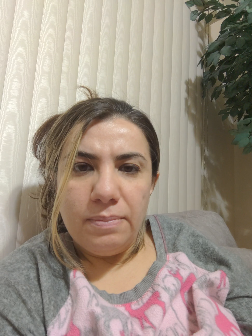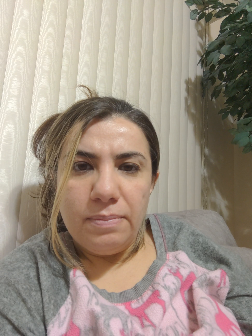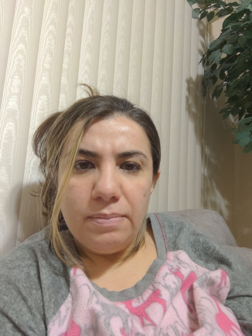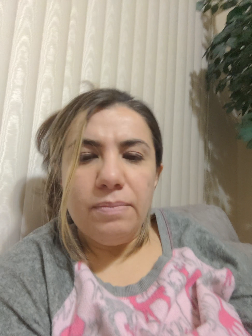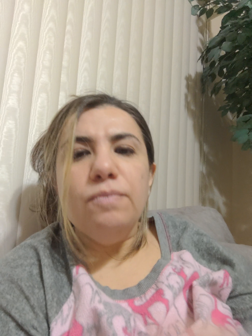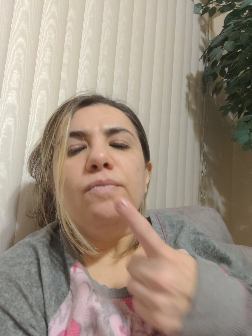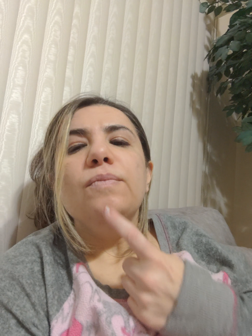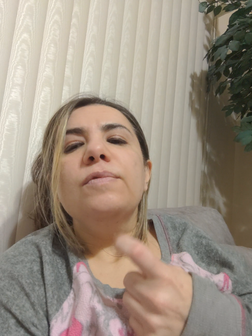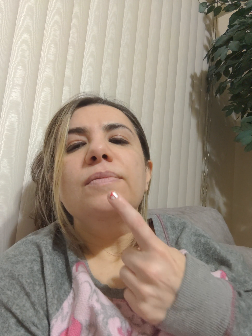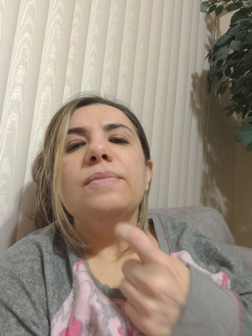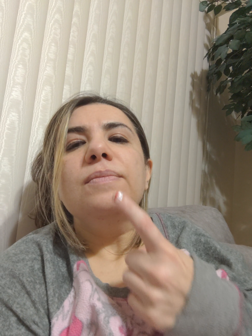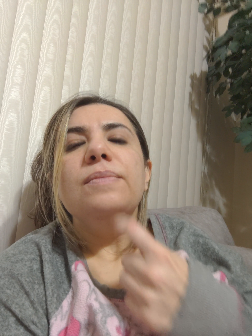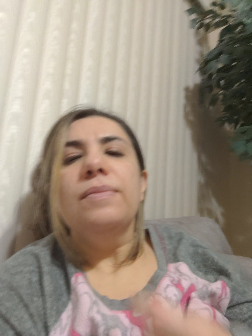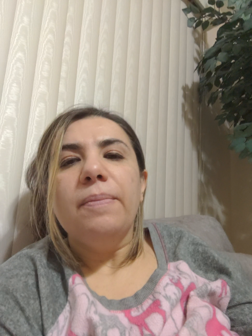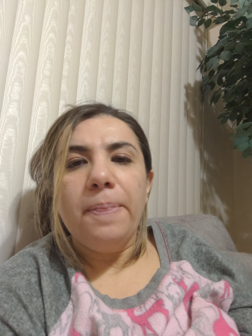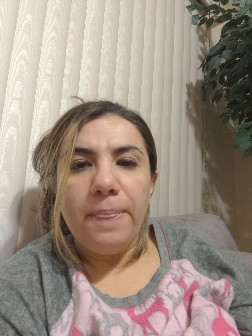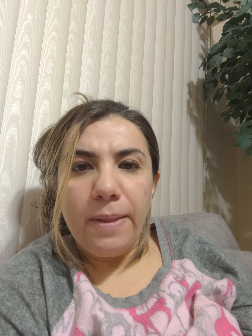red